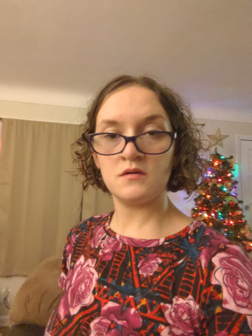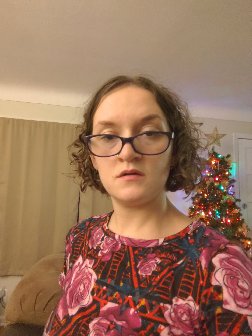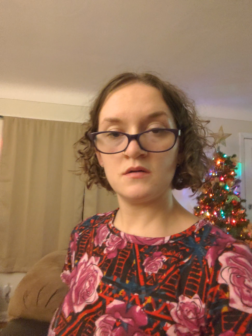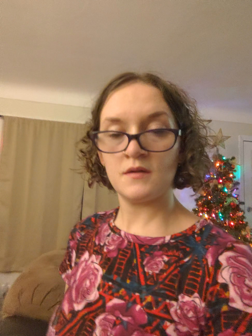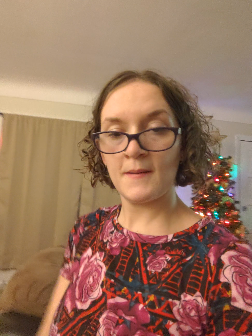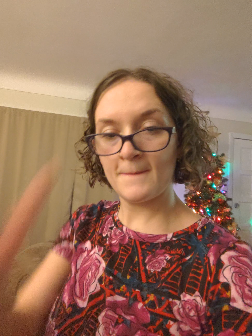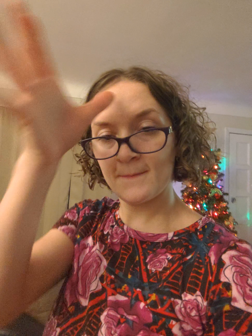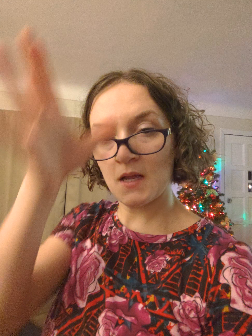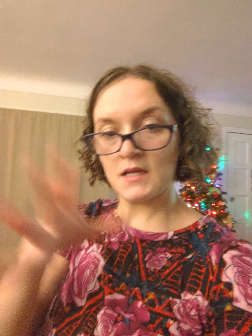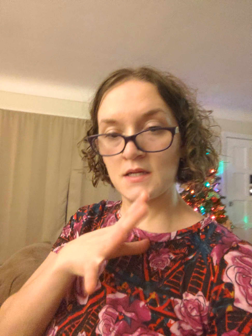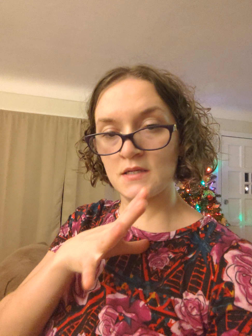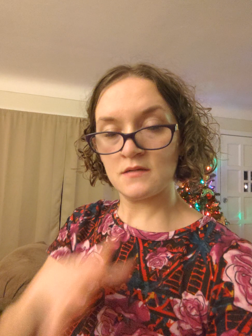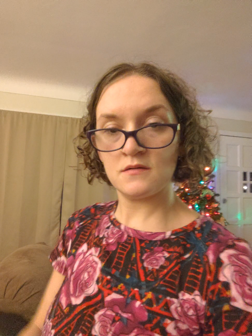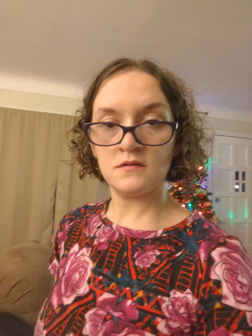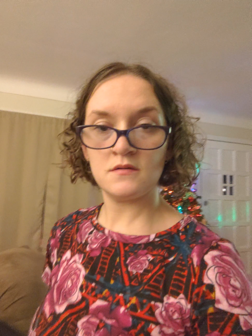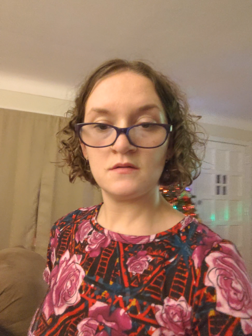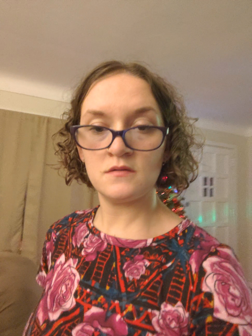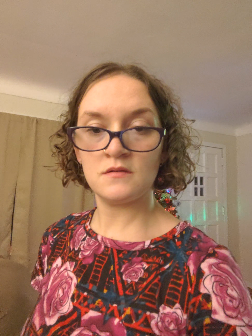man